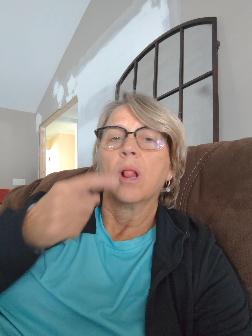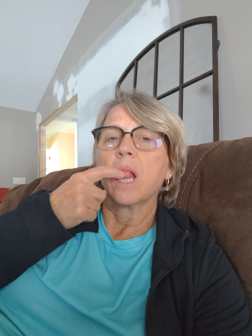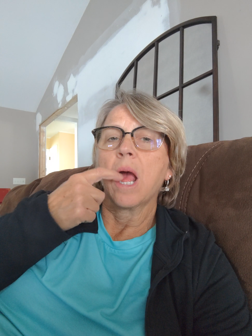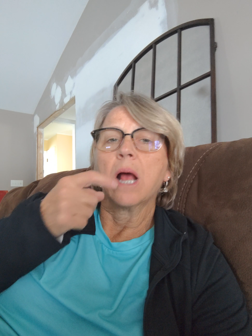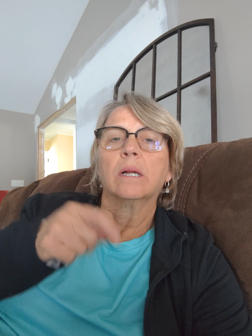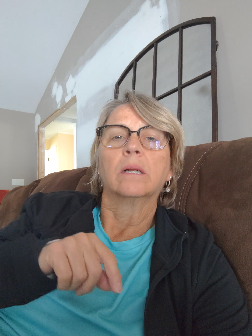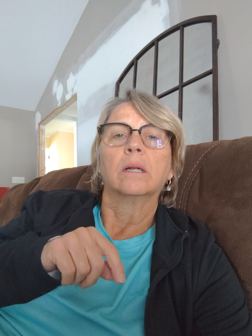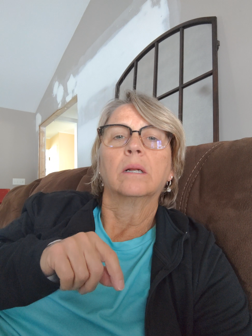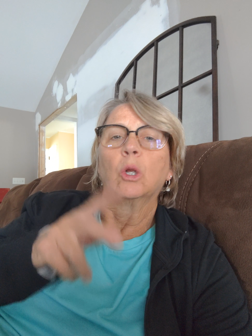tongue